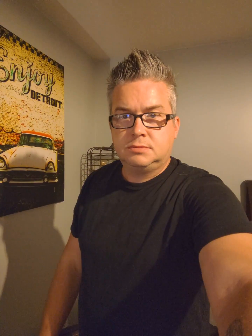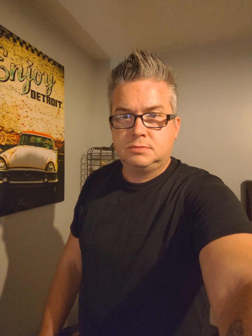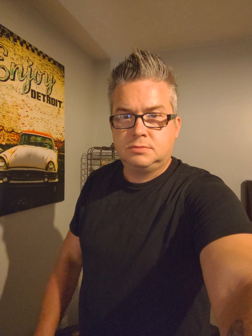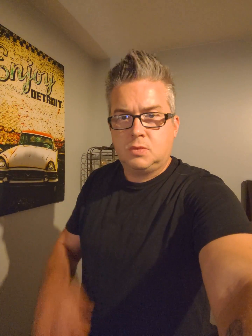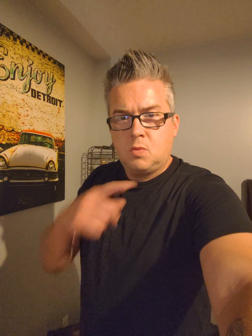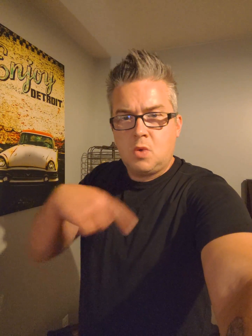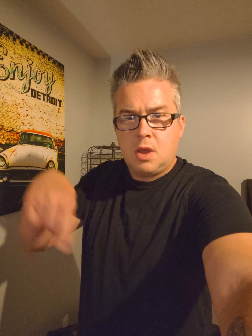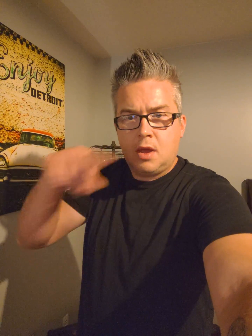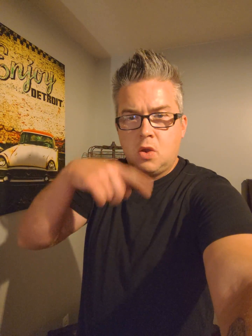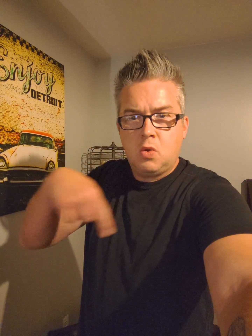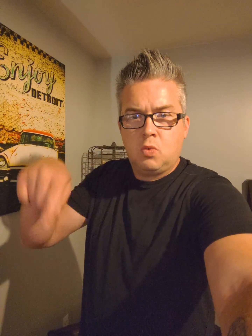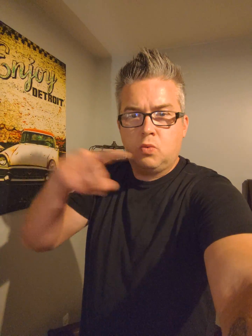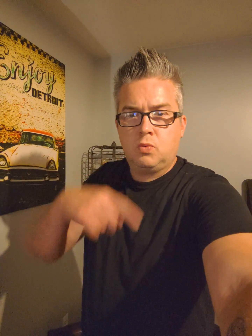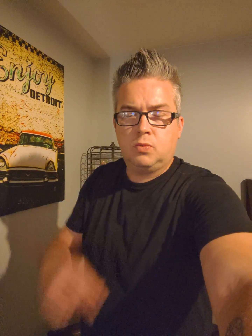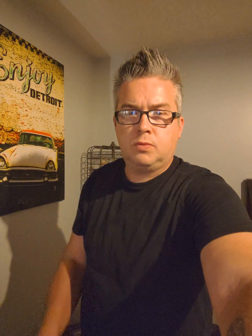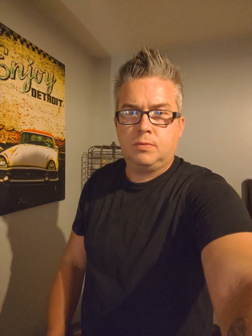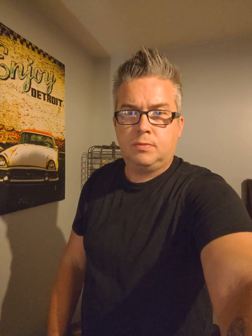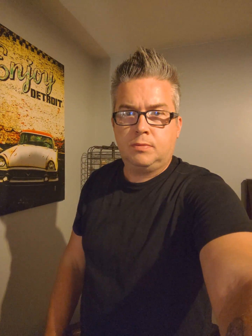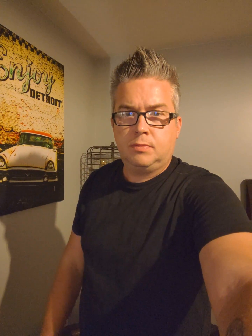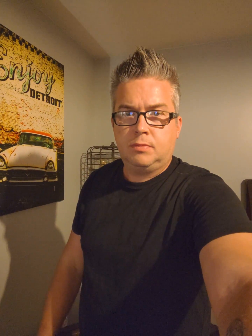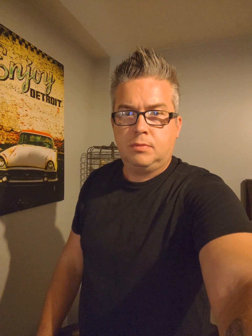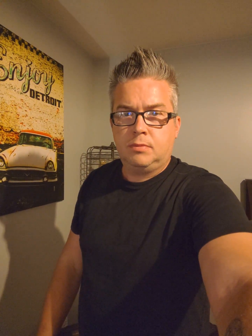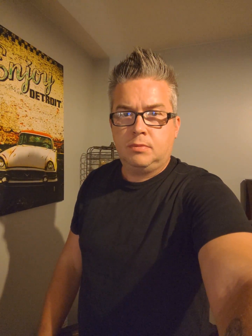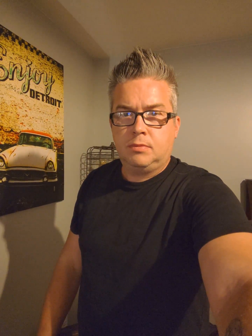around